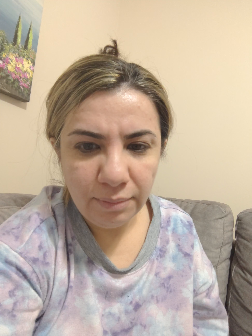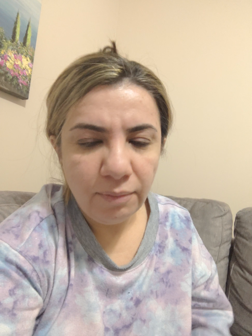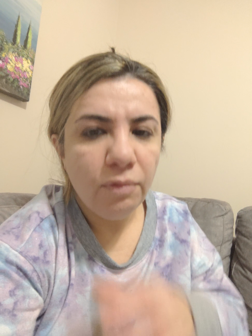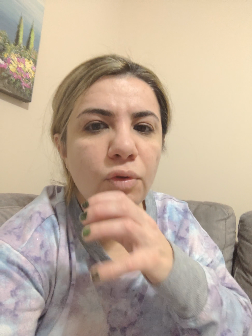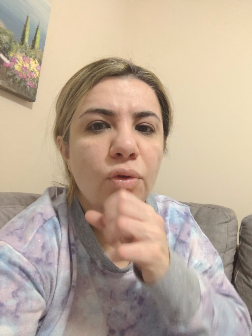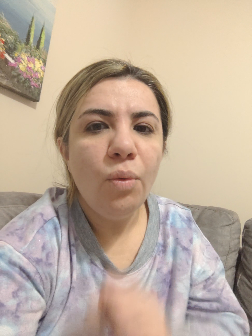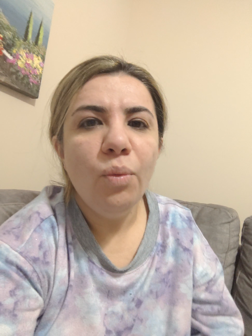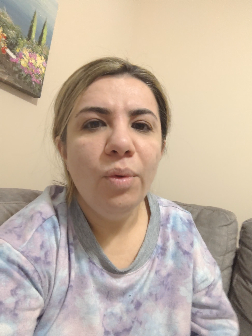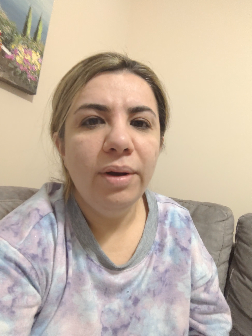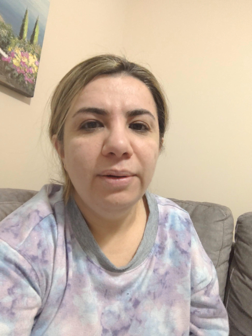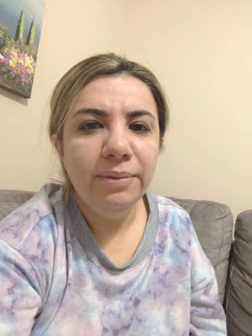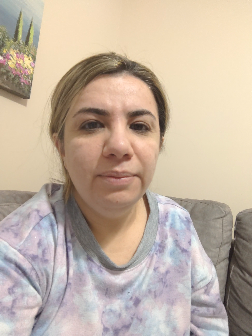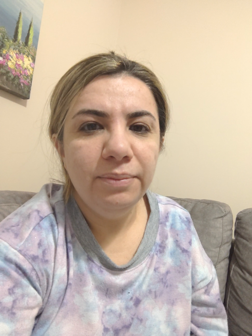old